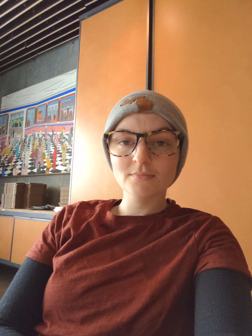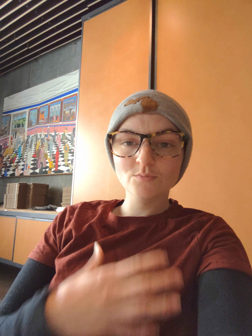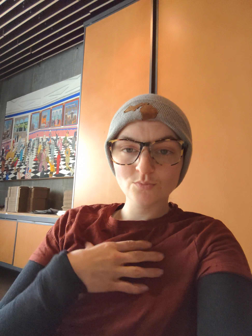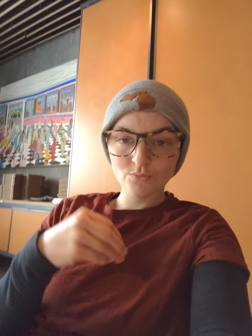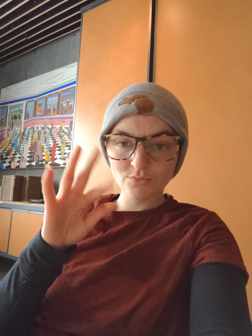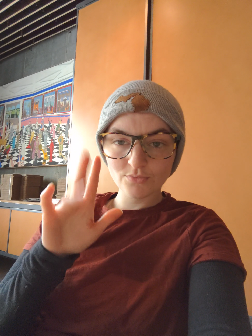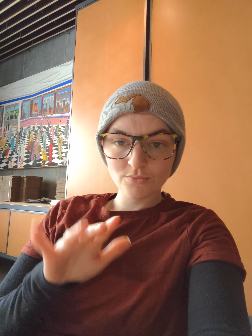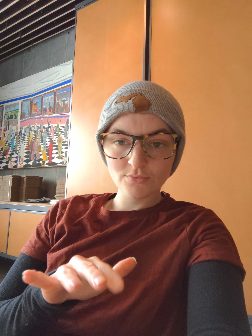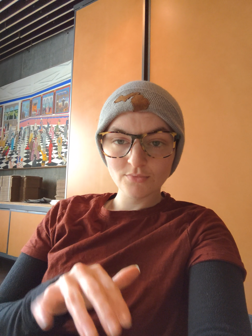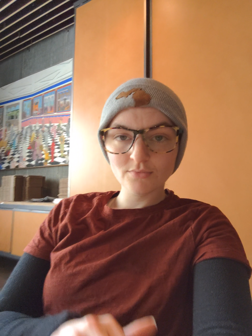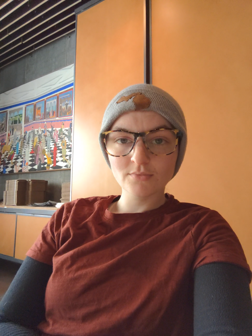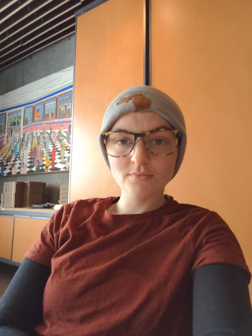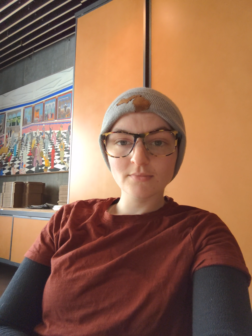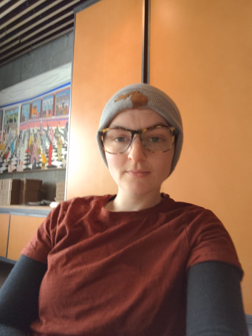snow